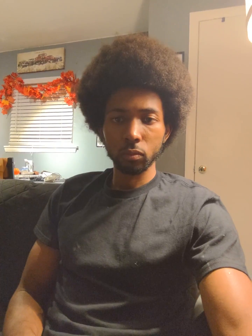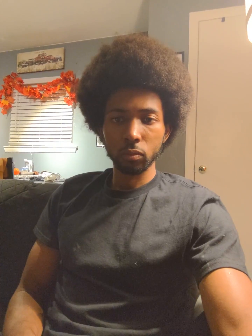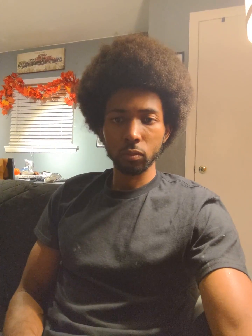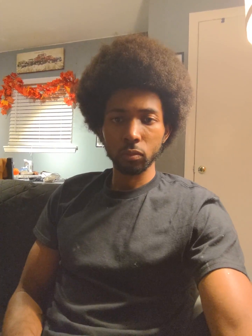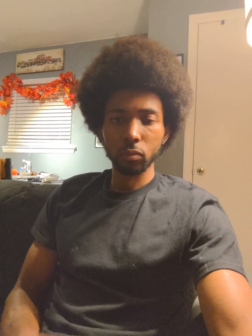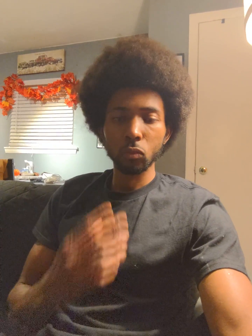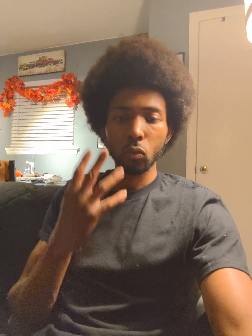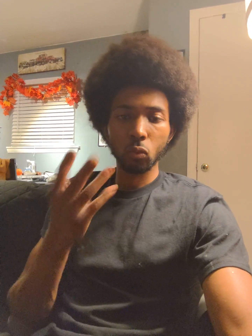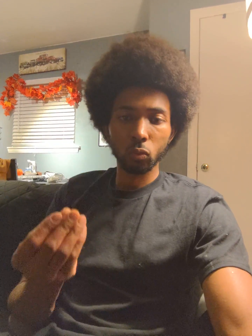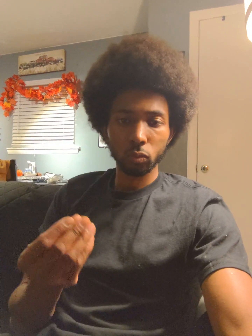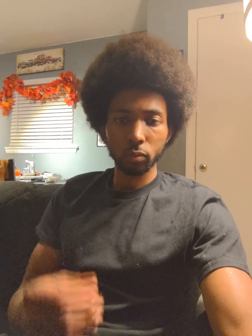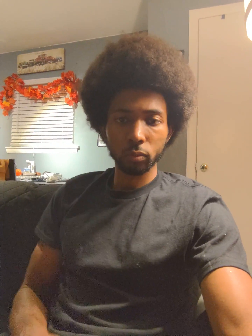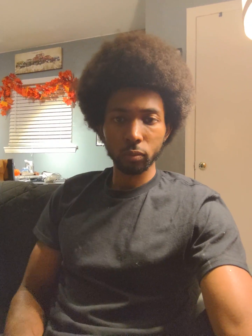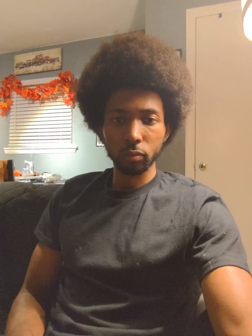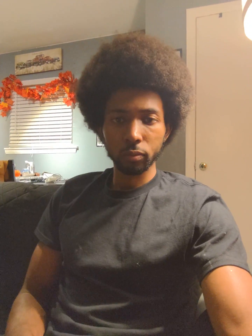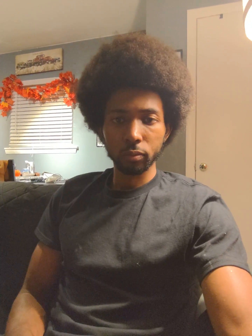got to